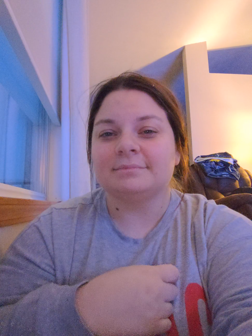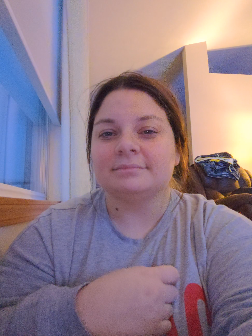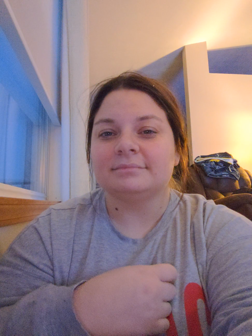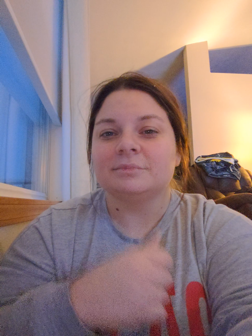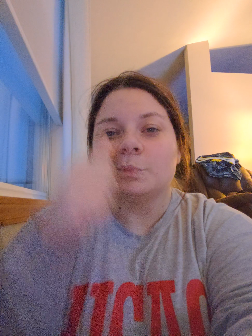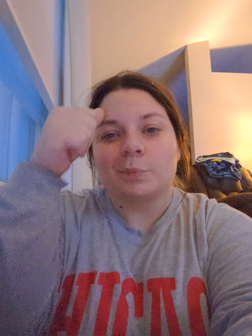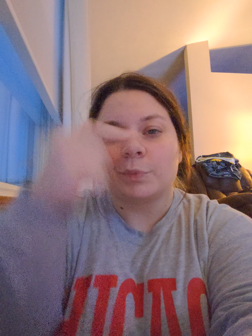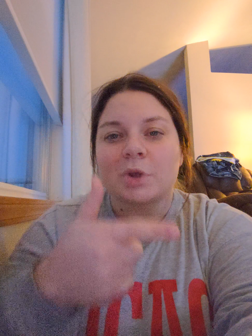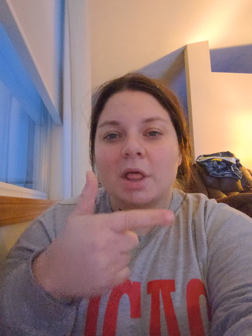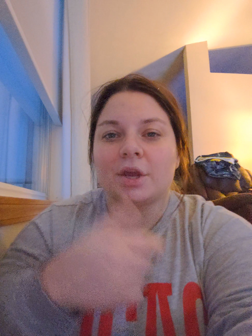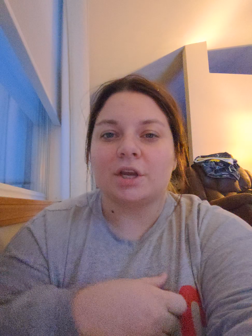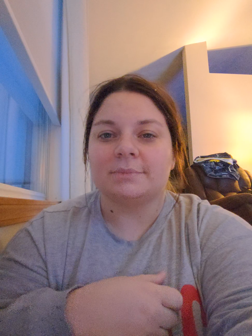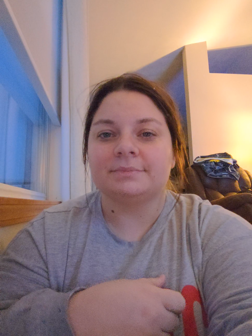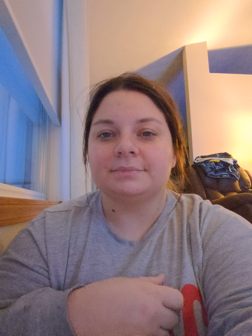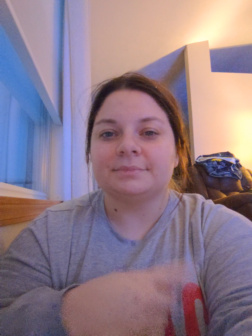brother